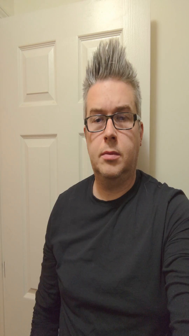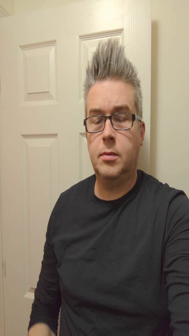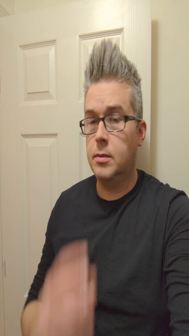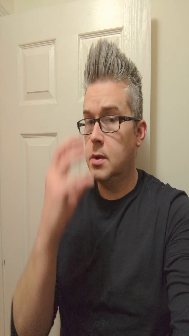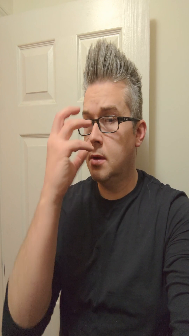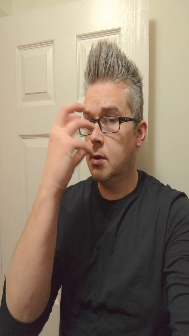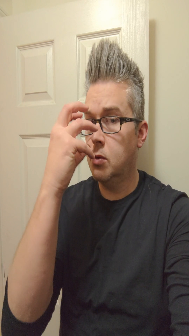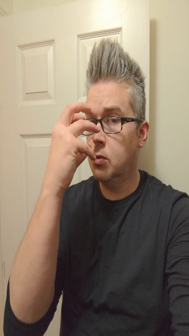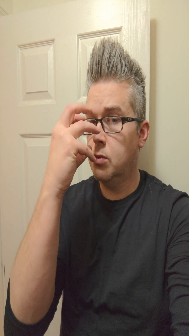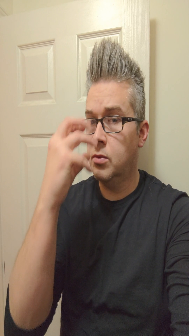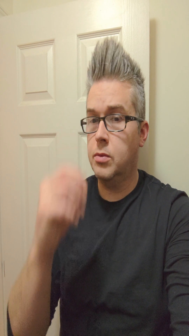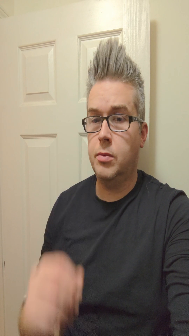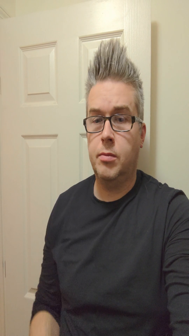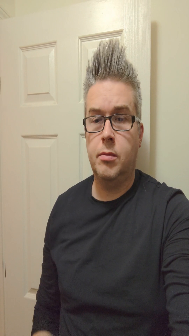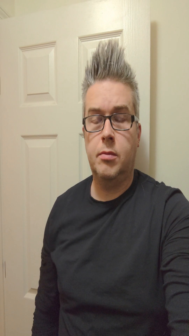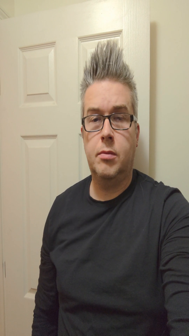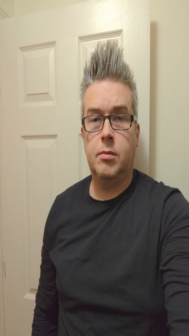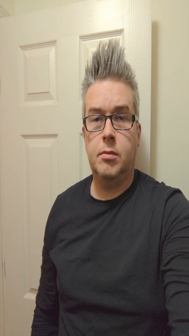clown